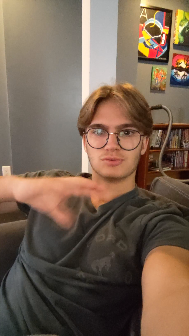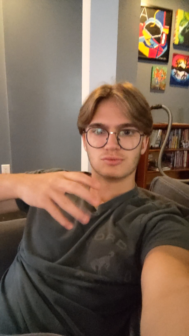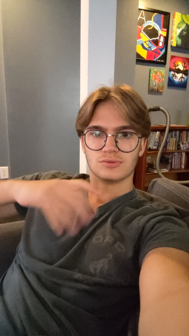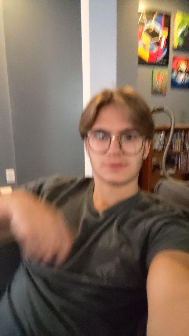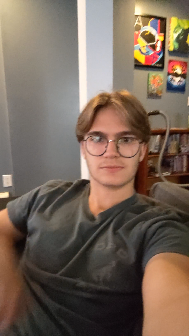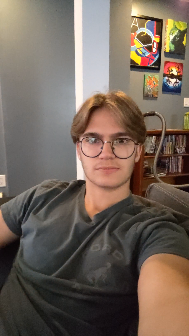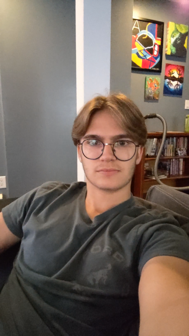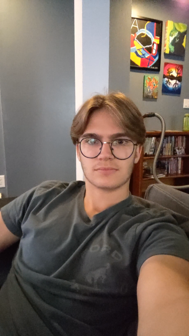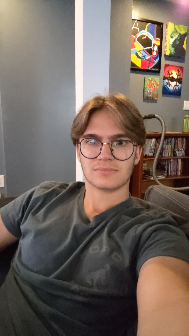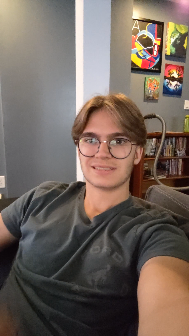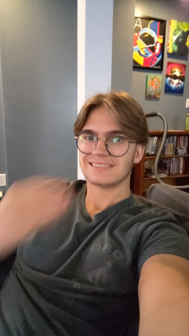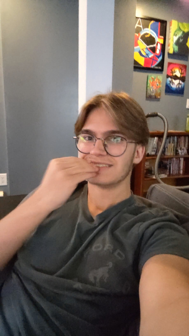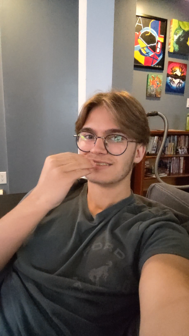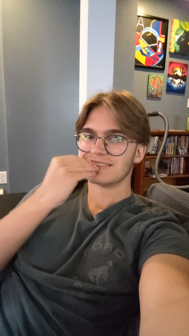eat